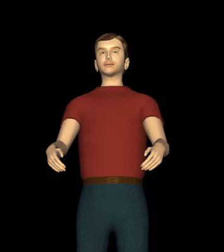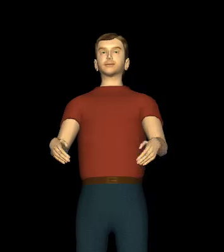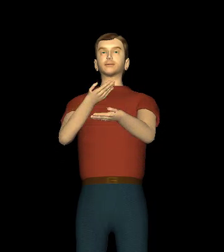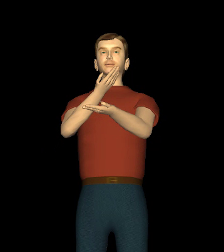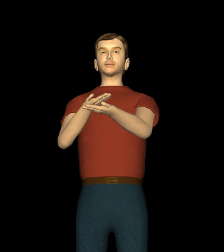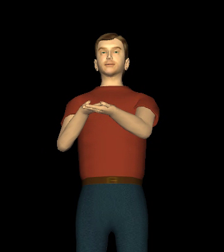يثبت